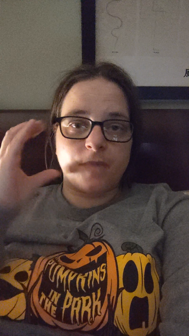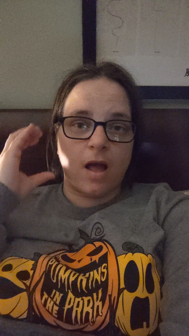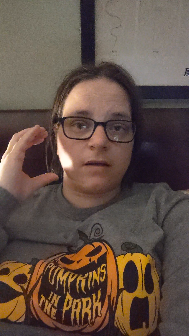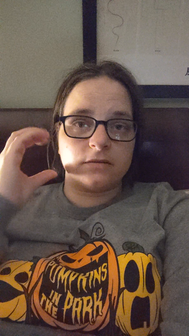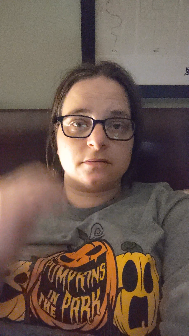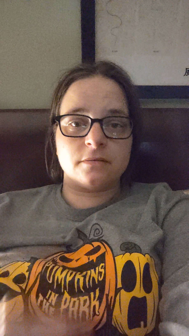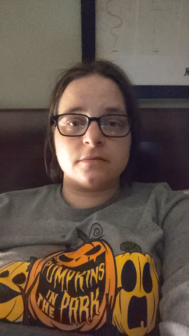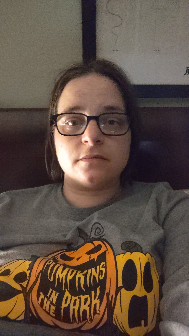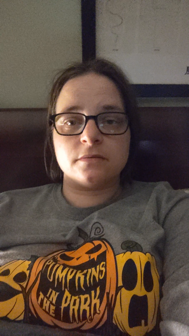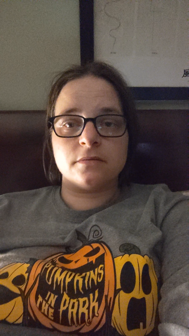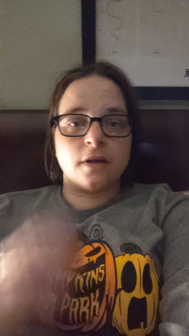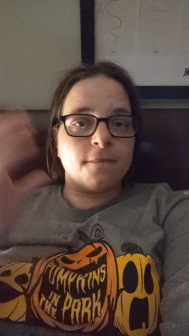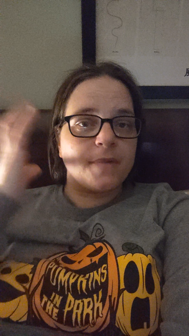pillow